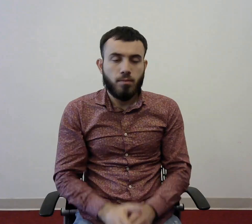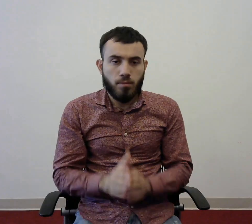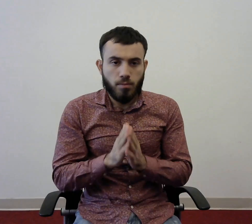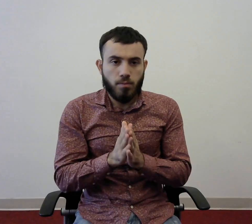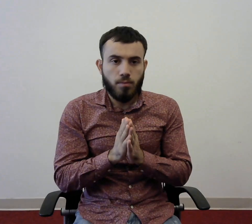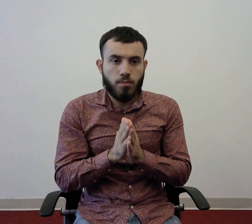xahiş